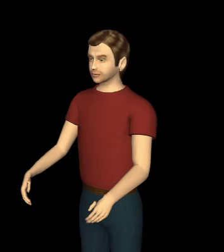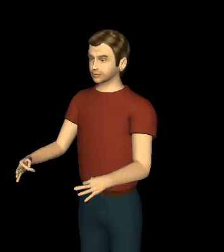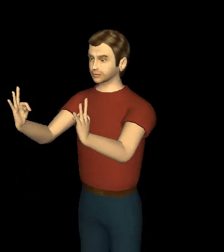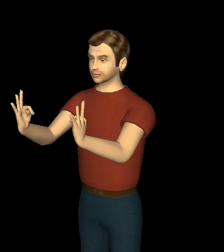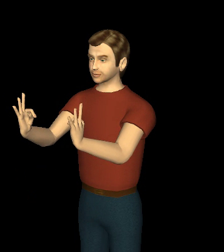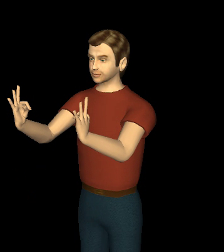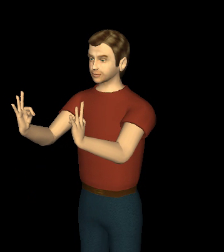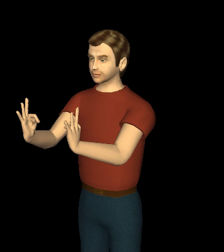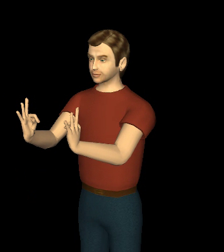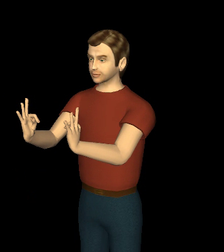خال